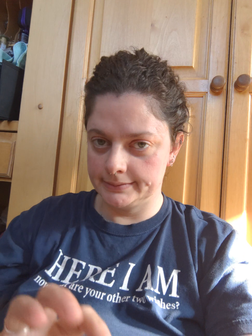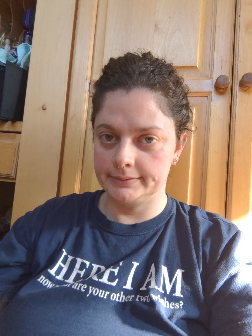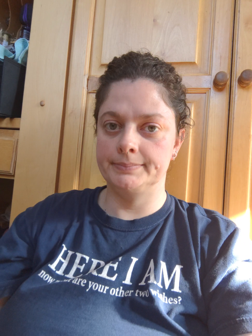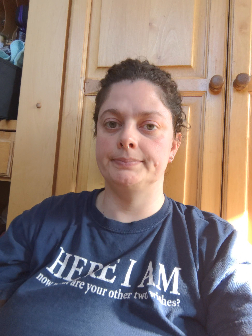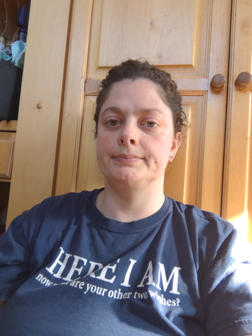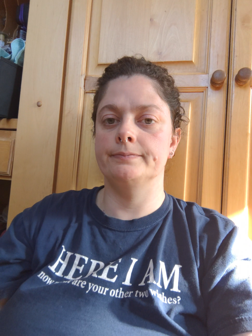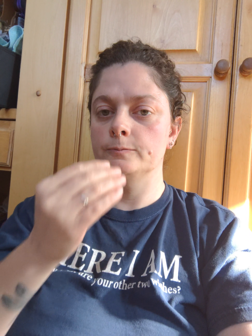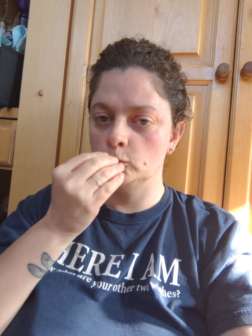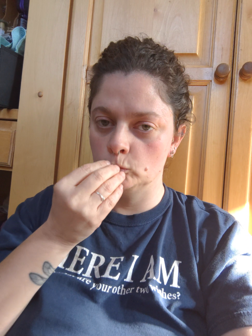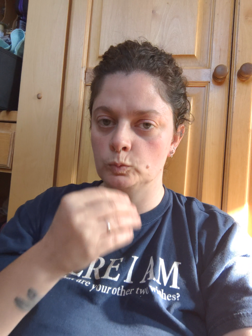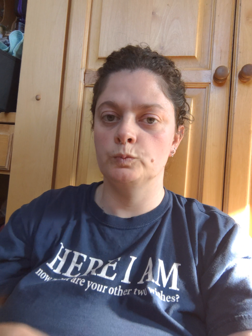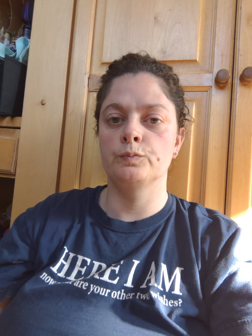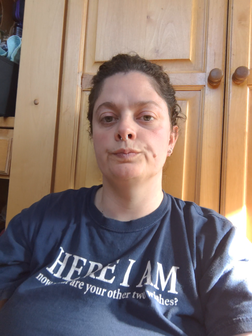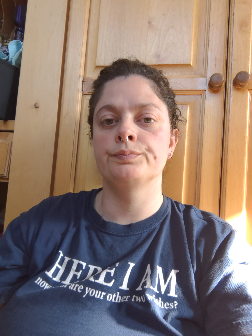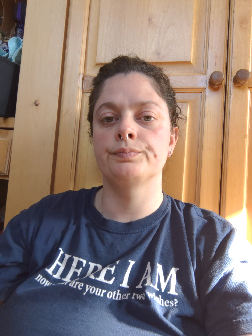food